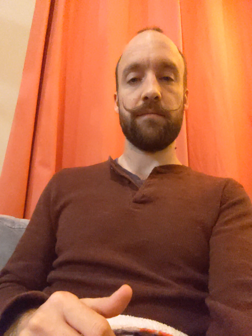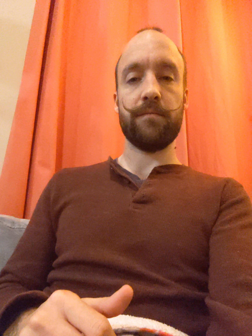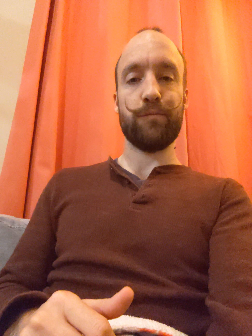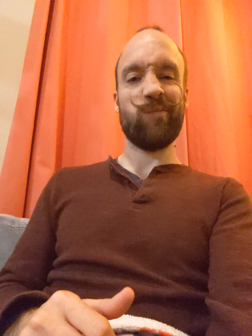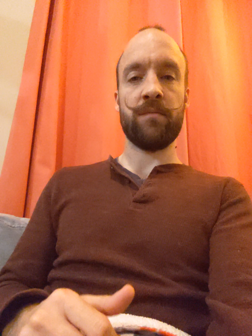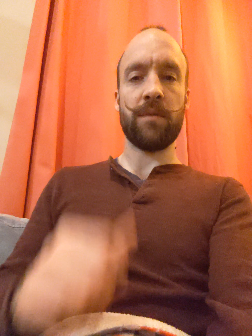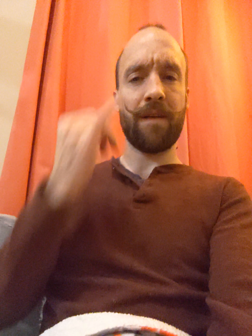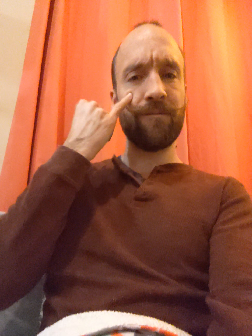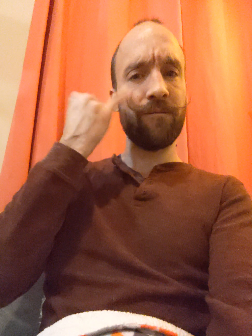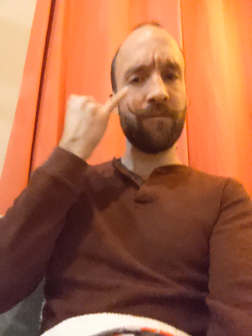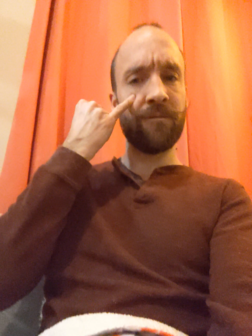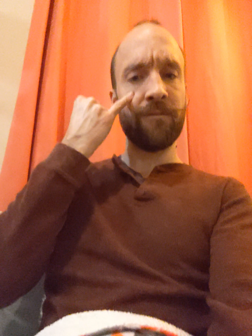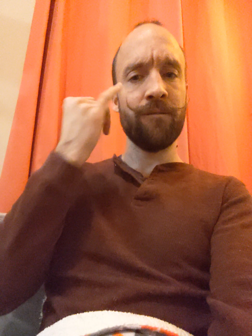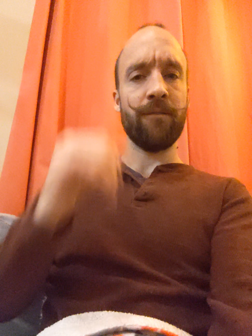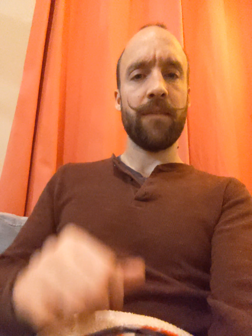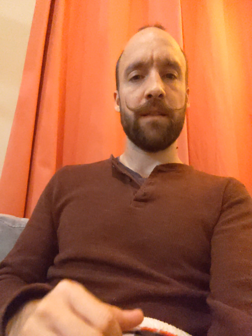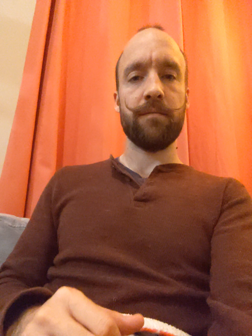if